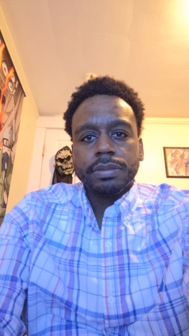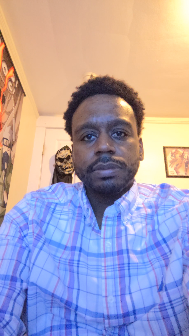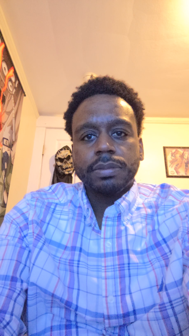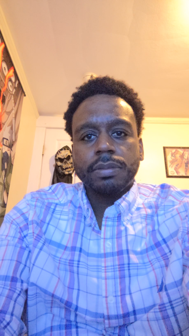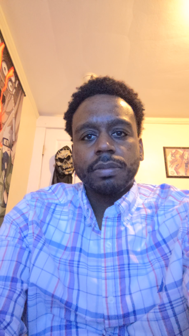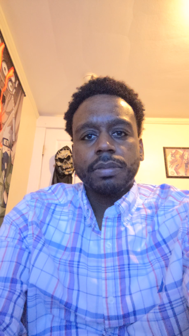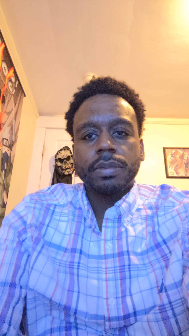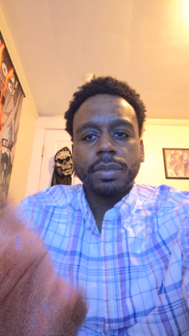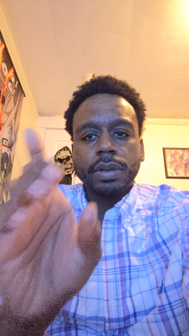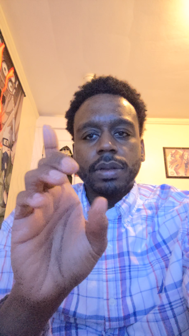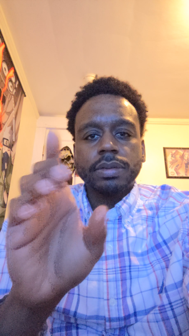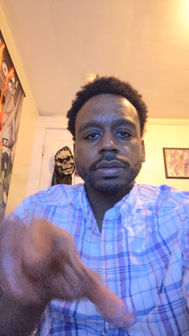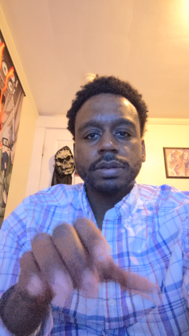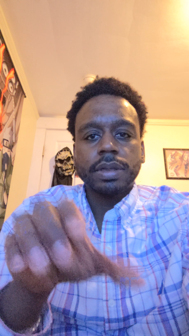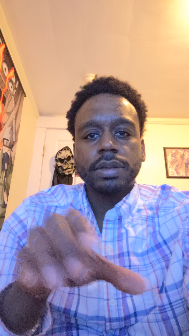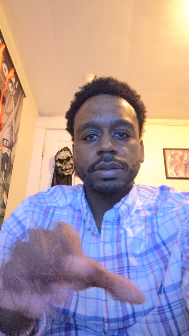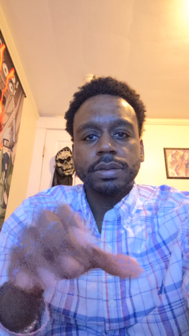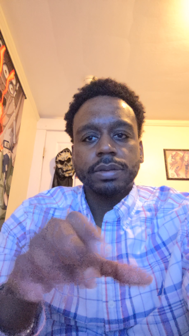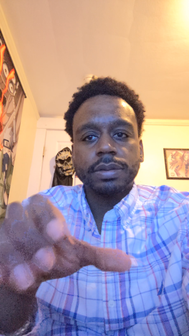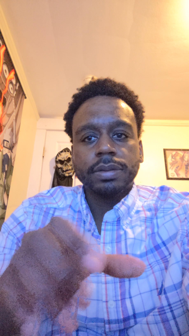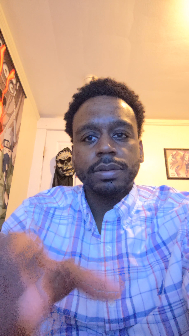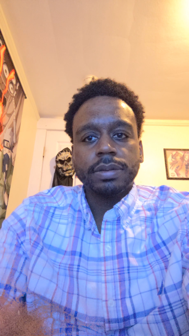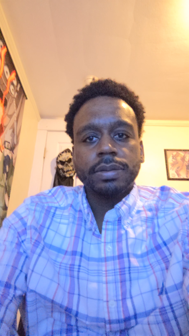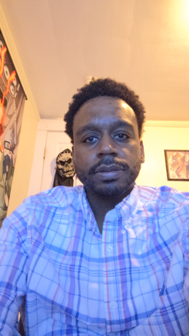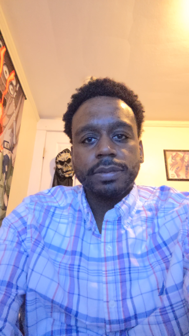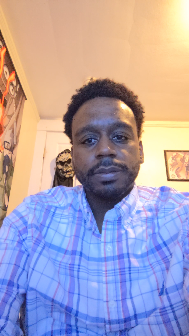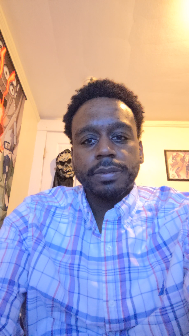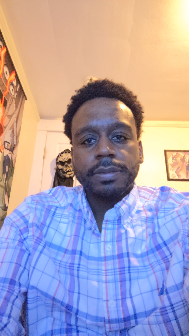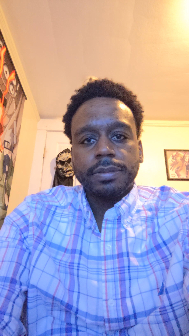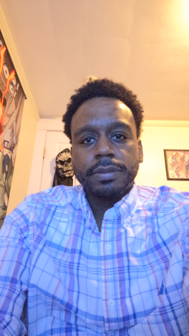does